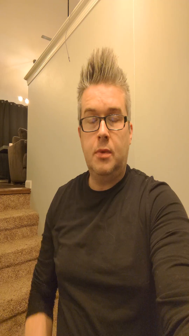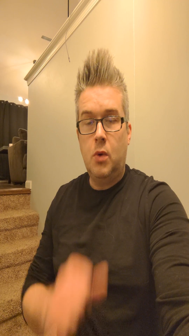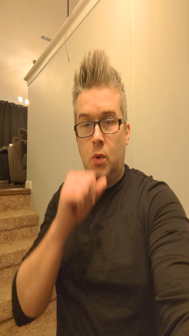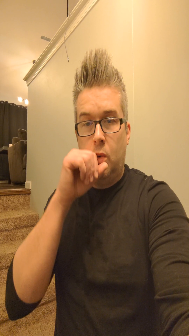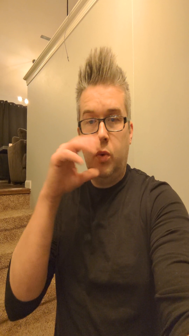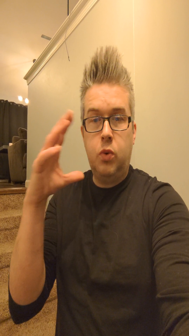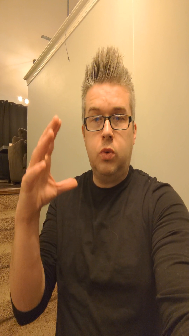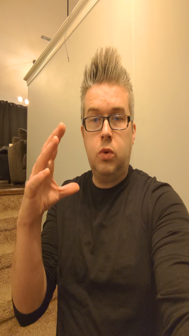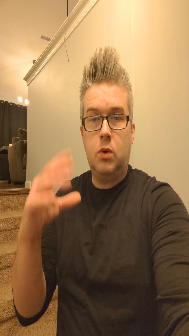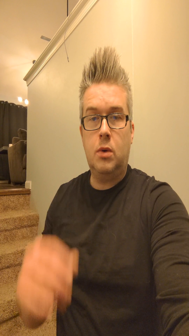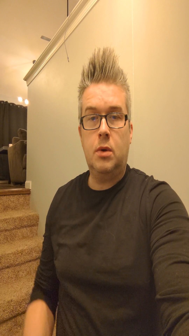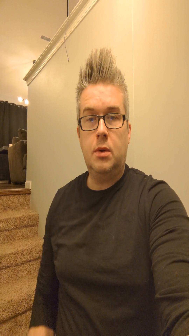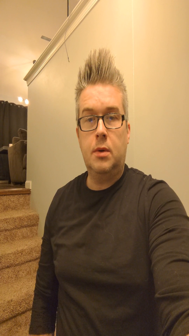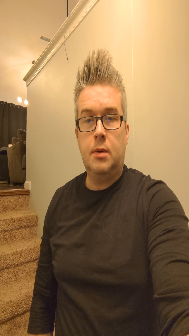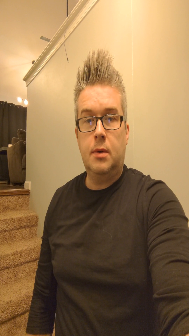balloon